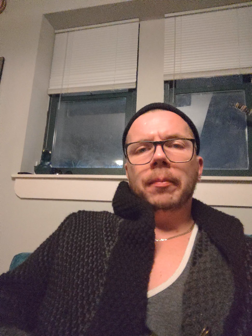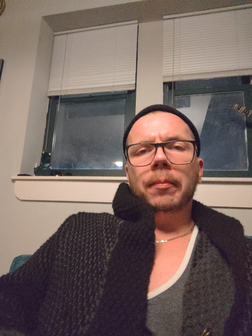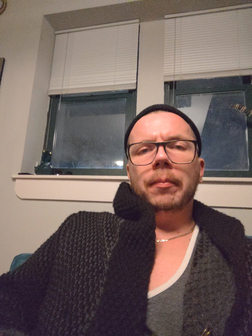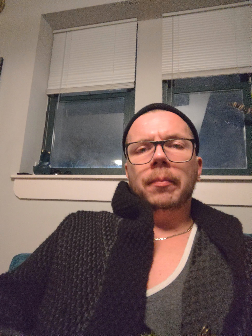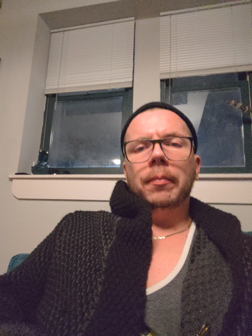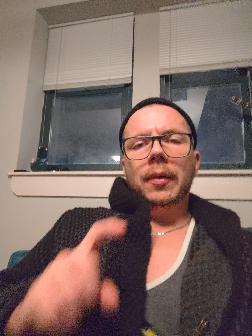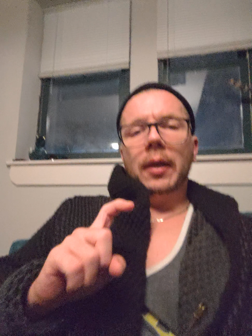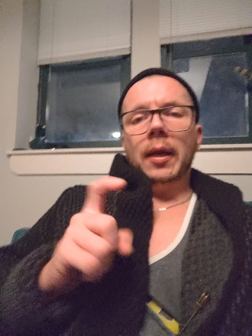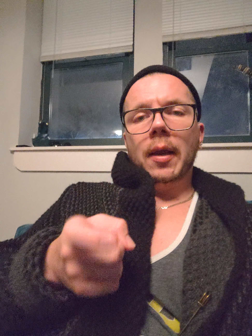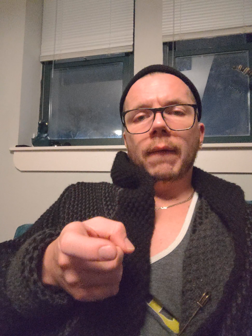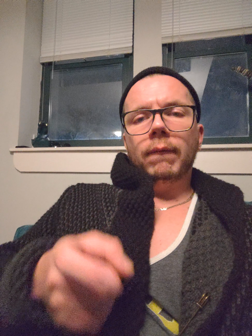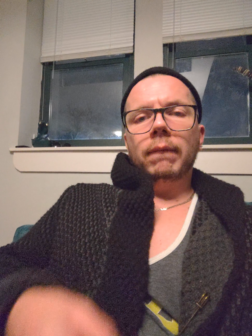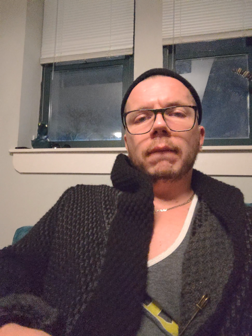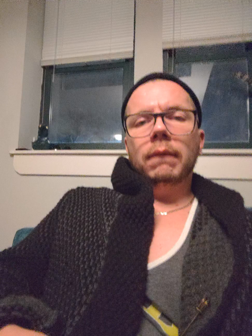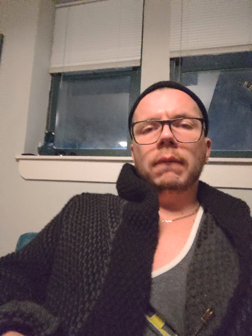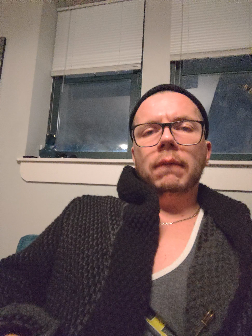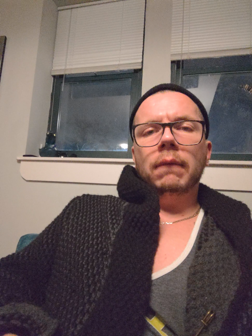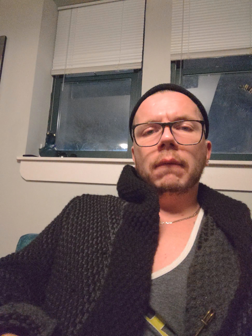give